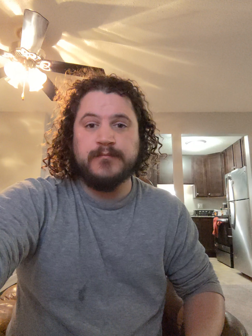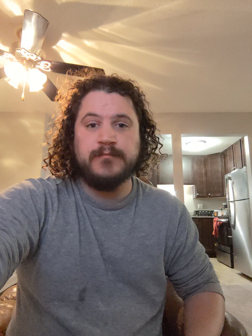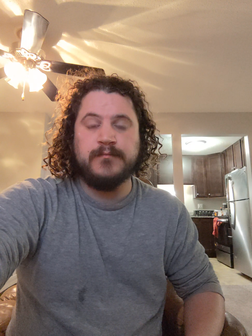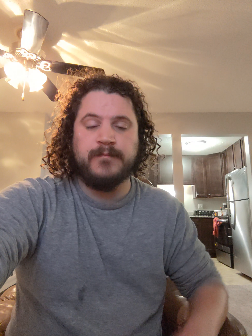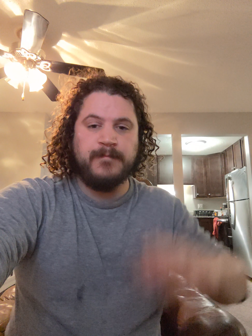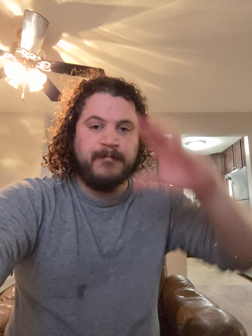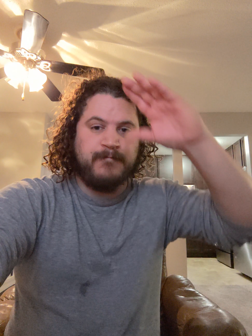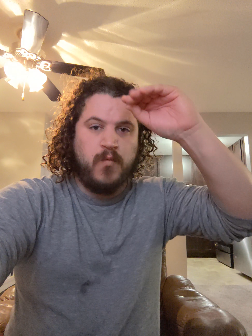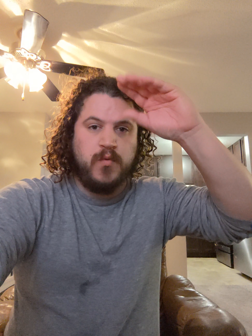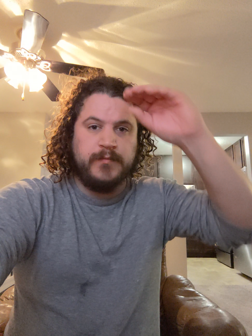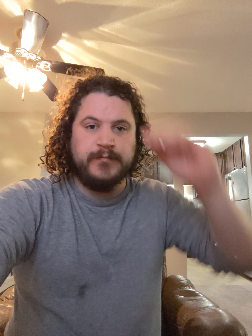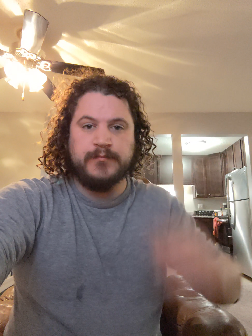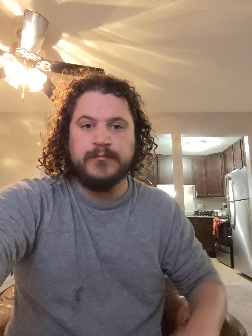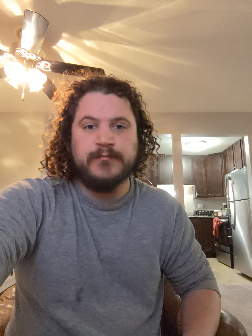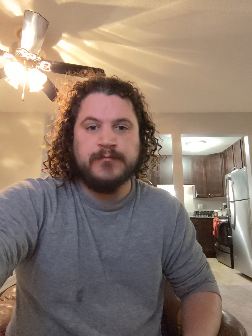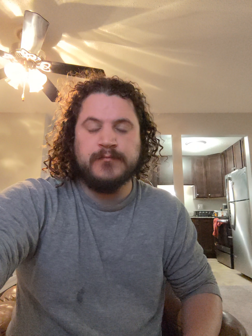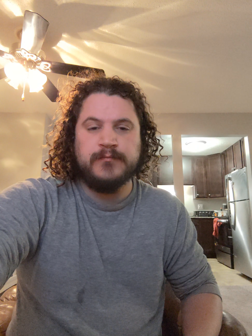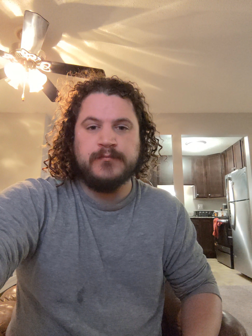boy